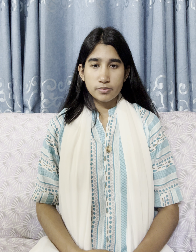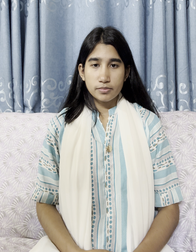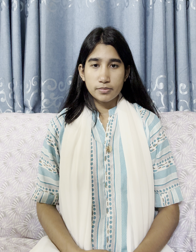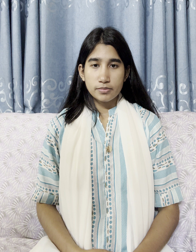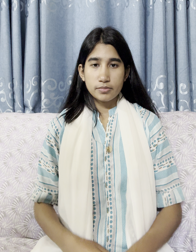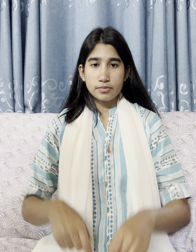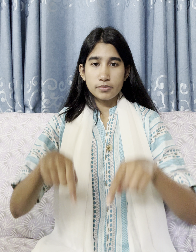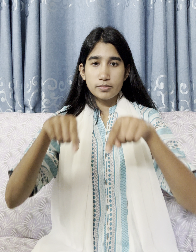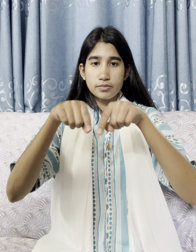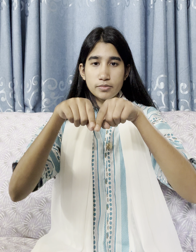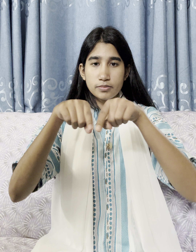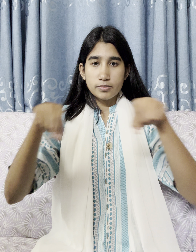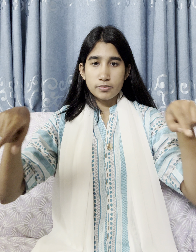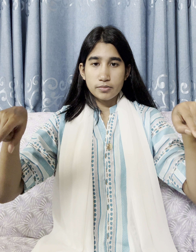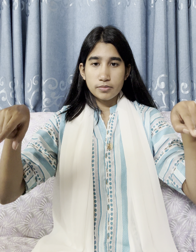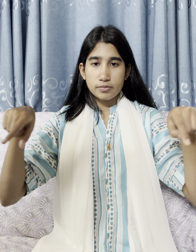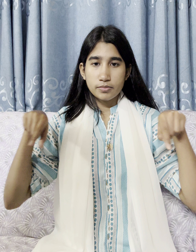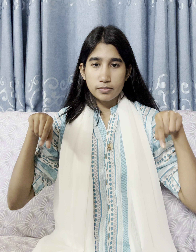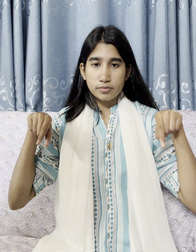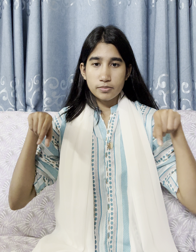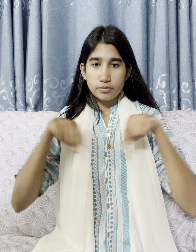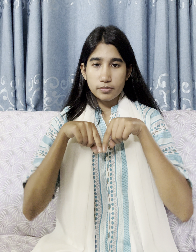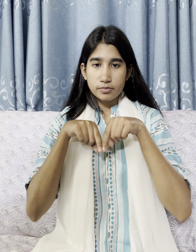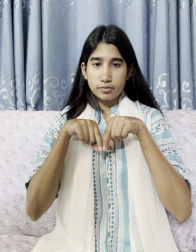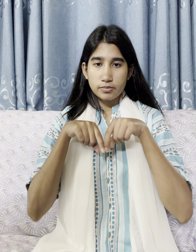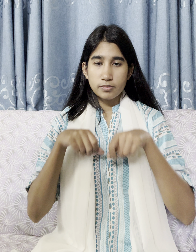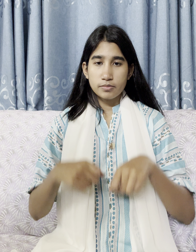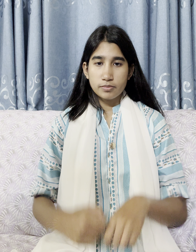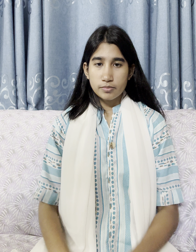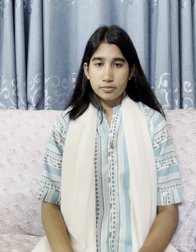টেবিল